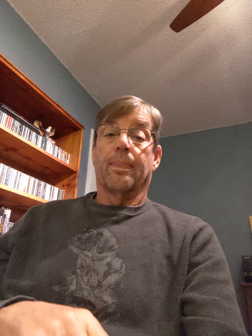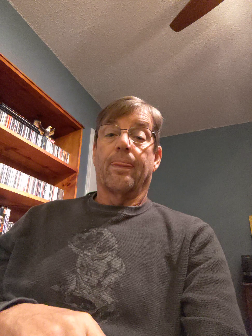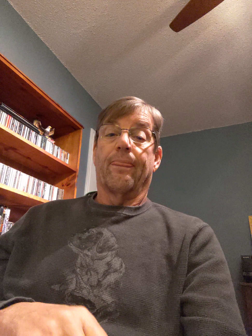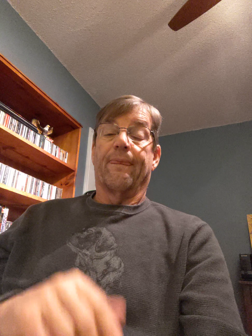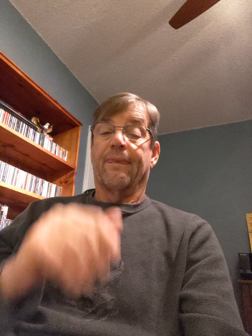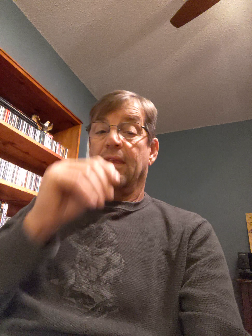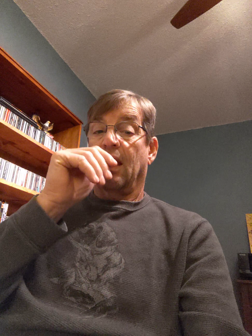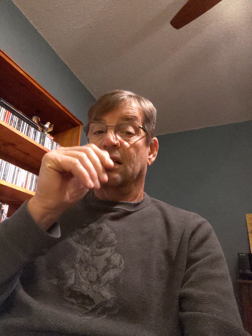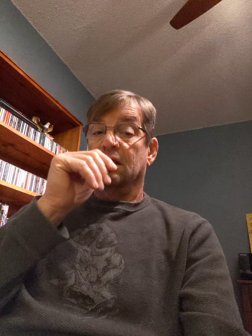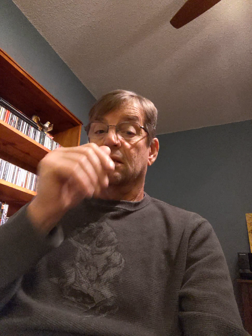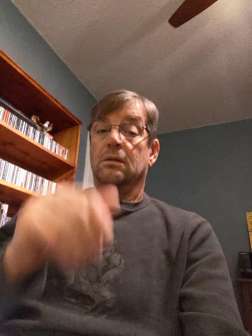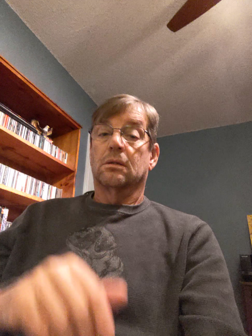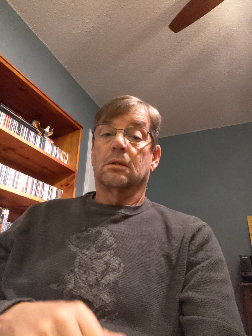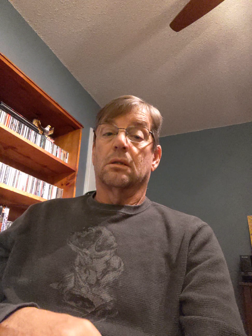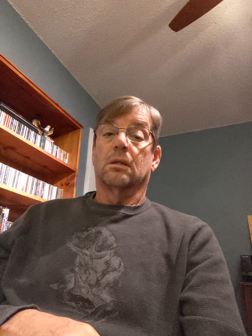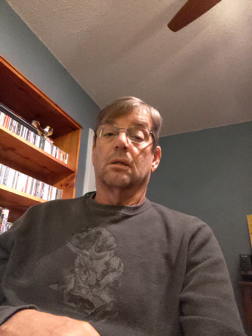nuts